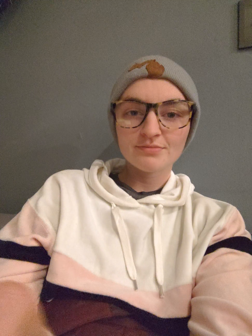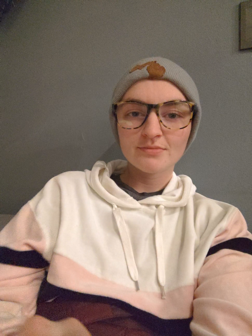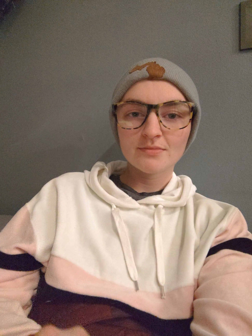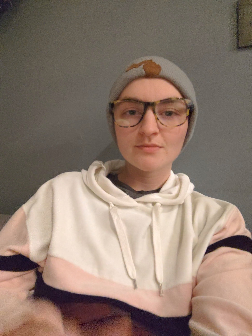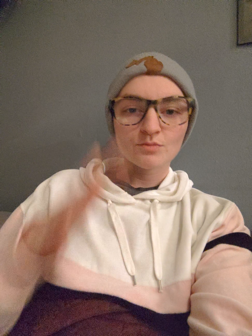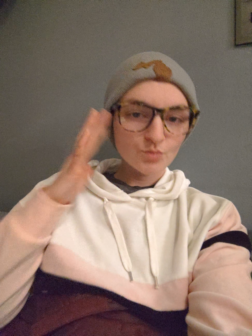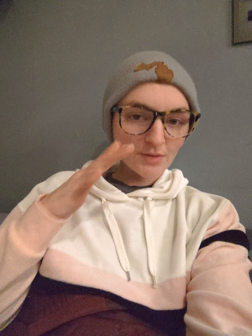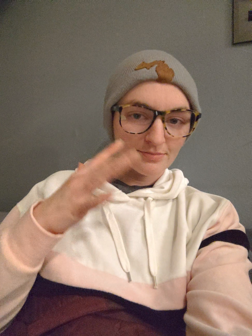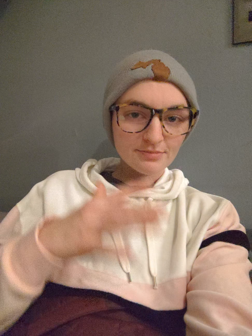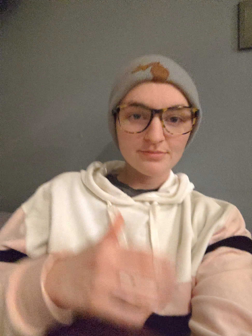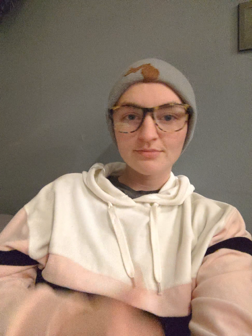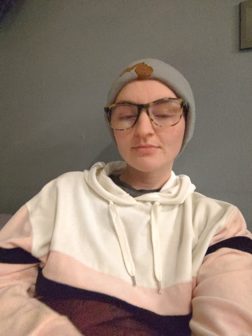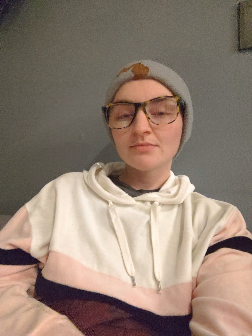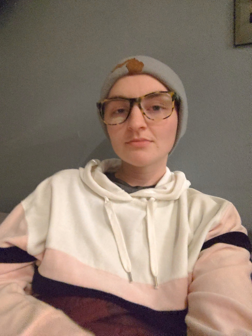noisy